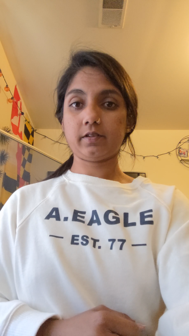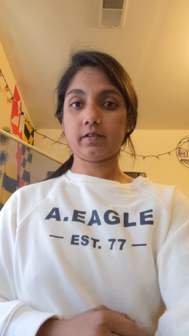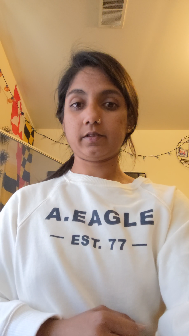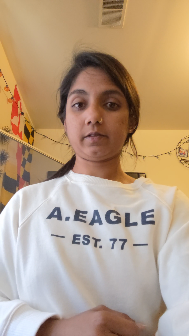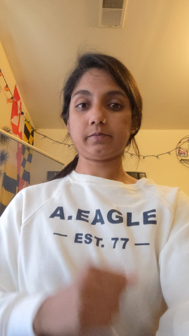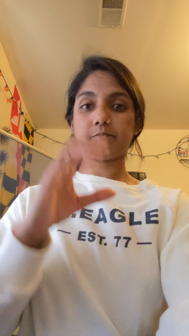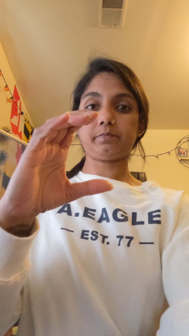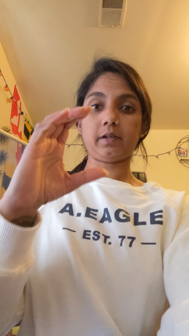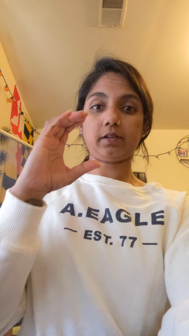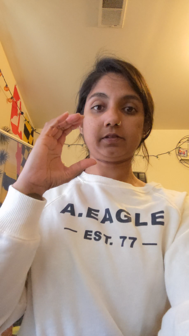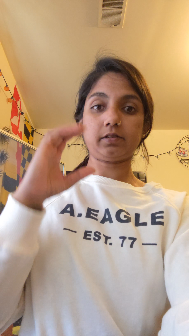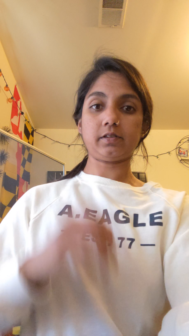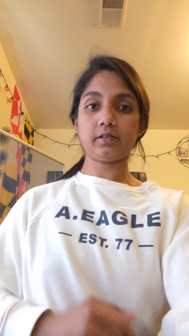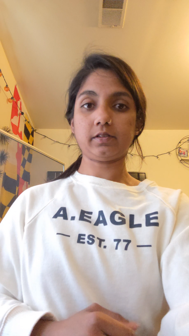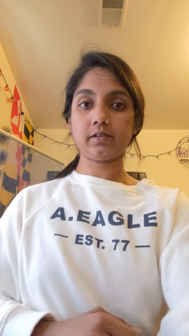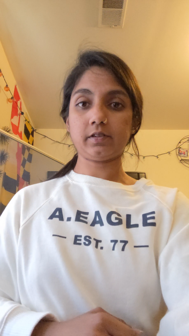bus